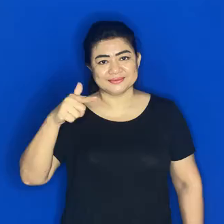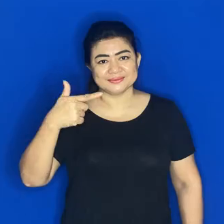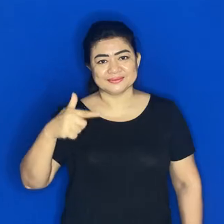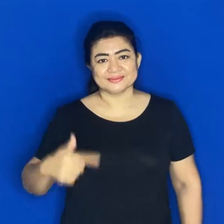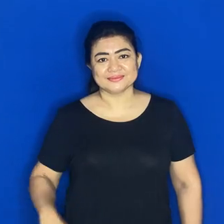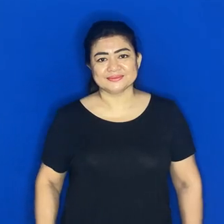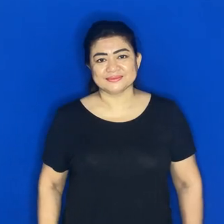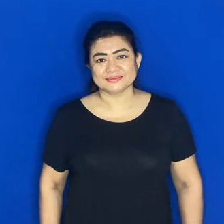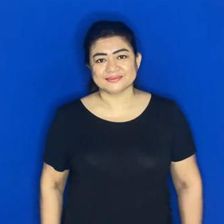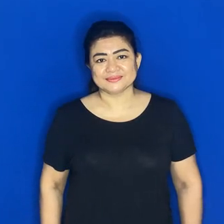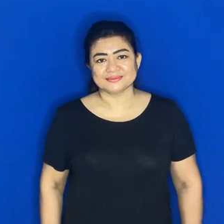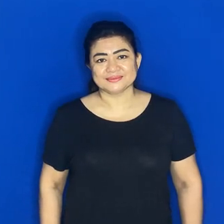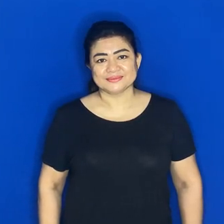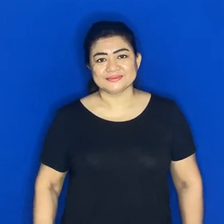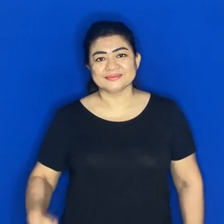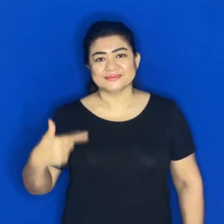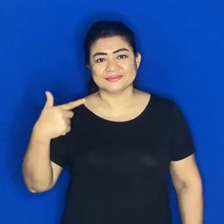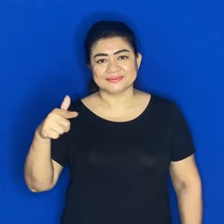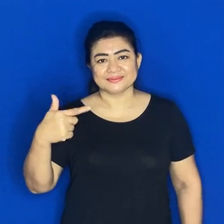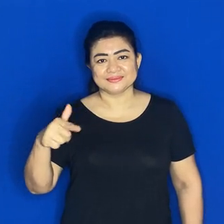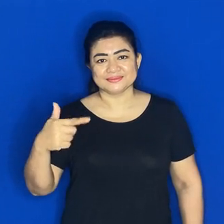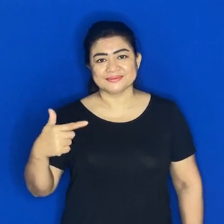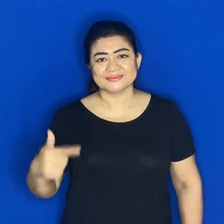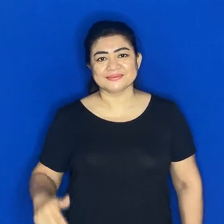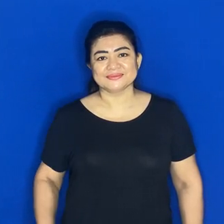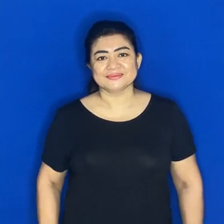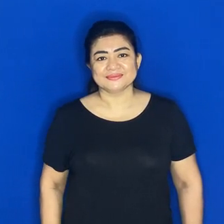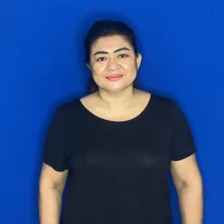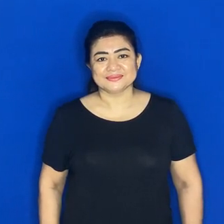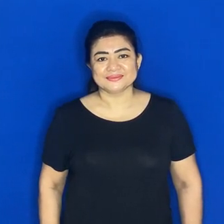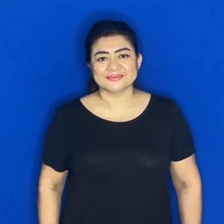green